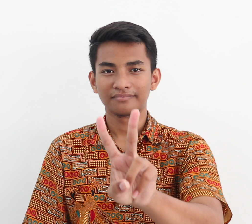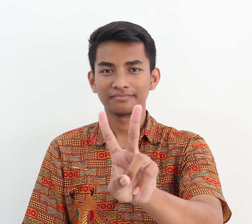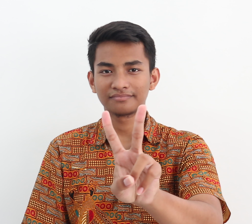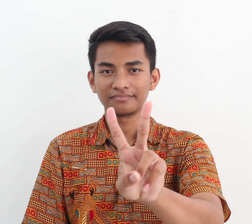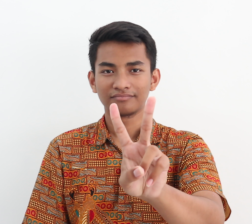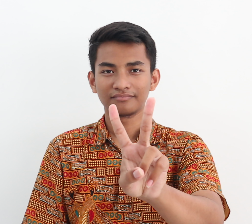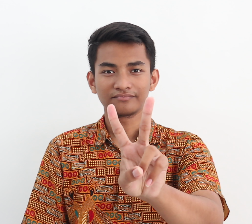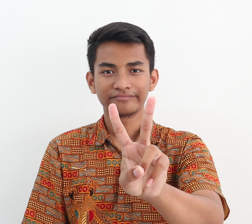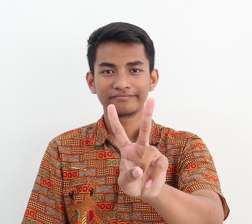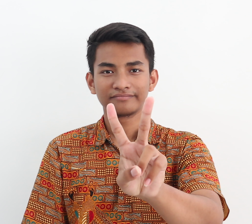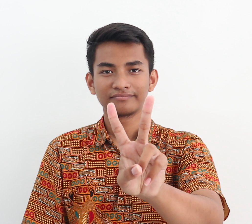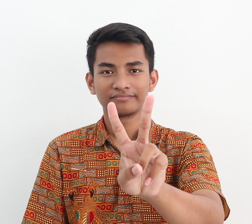V